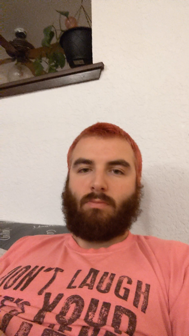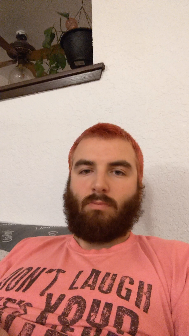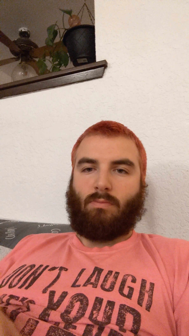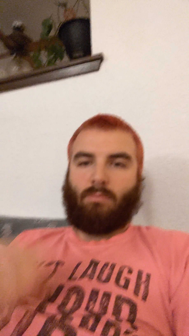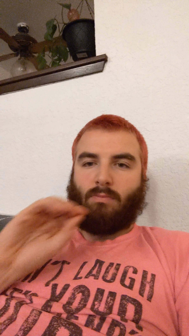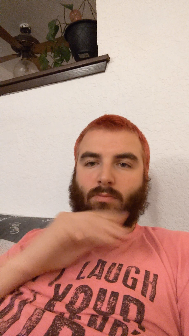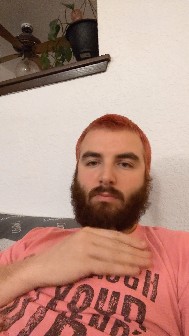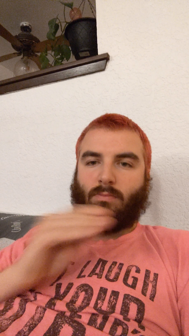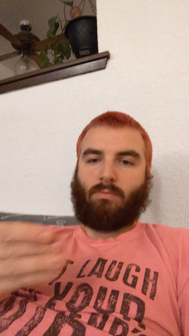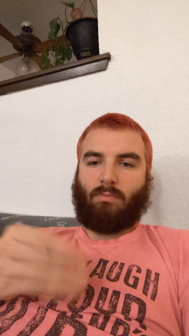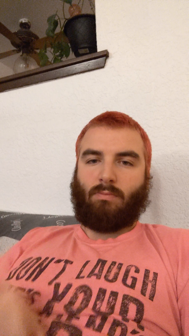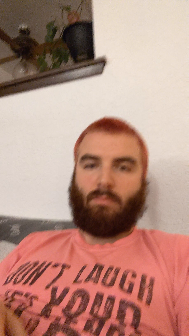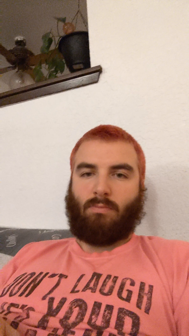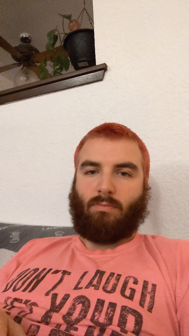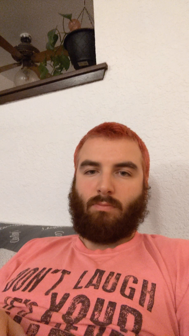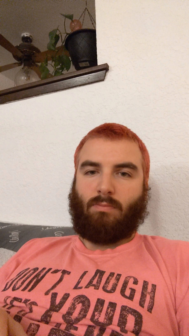none